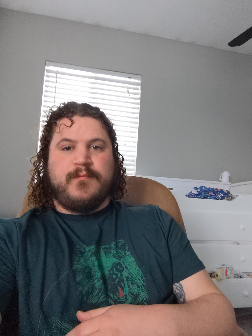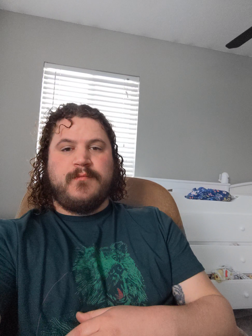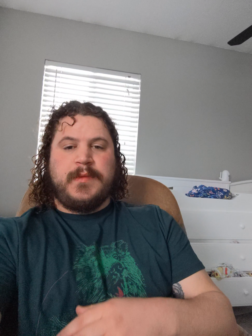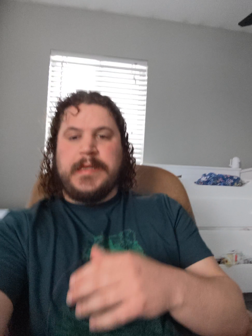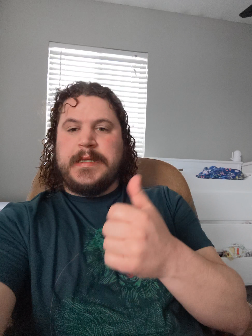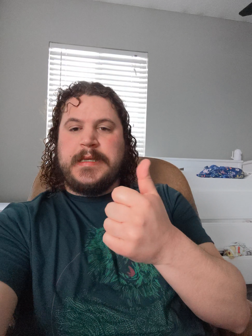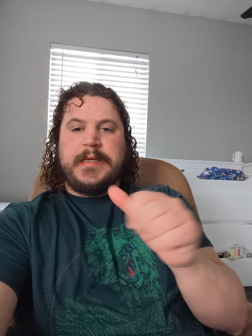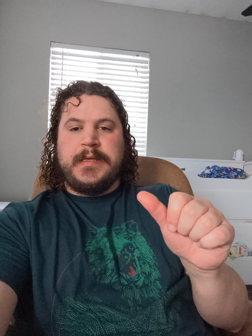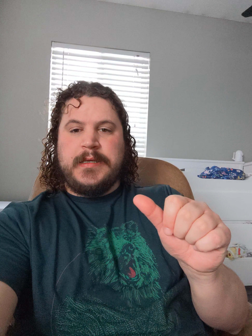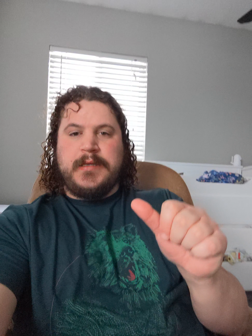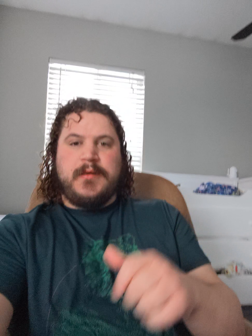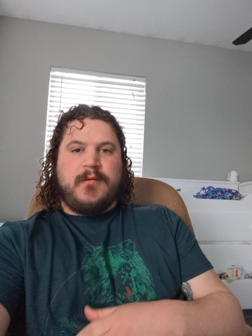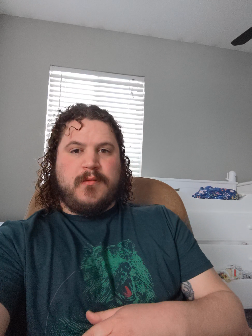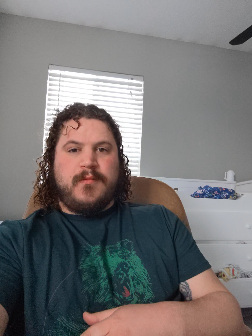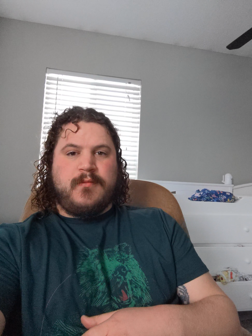any